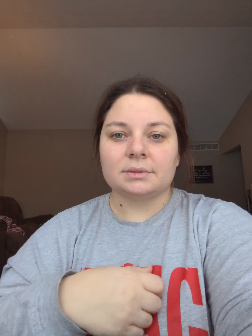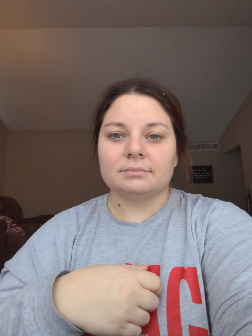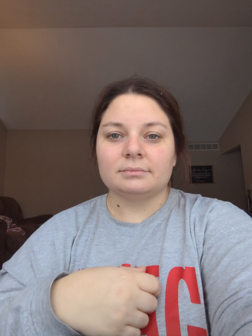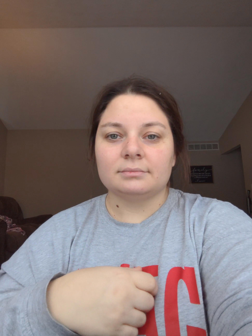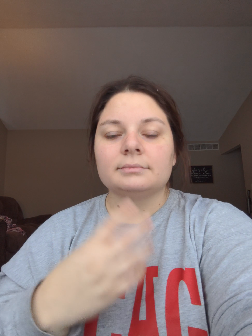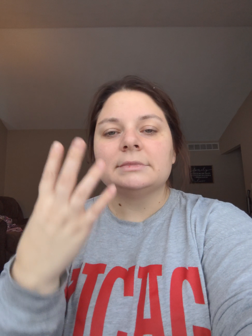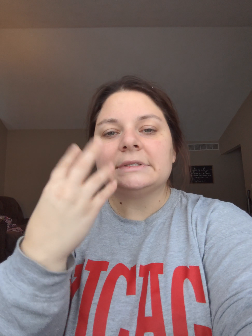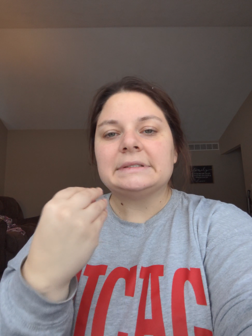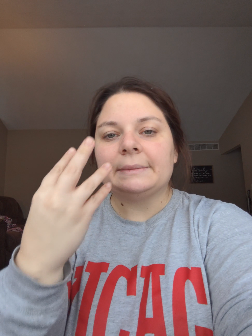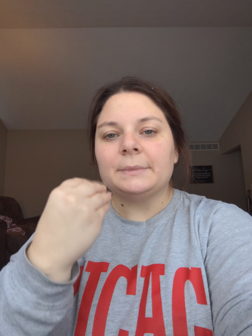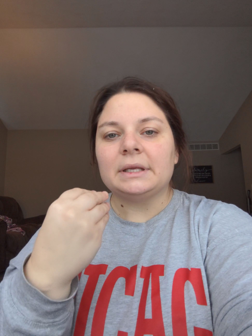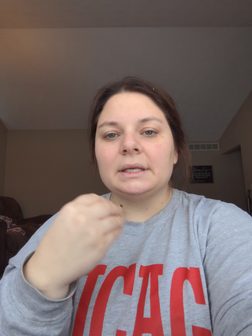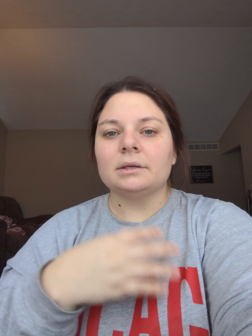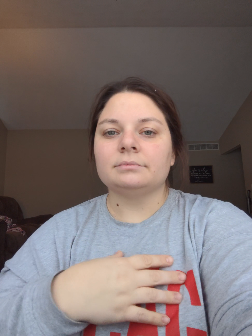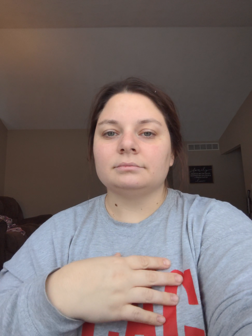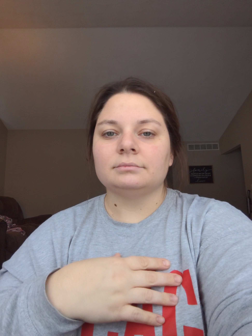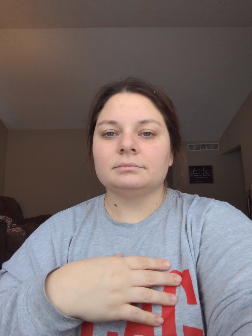sleepy